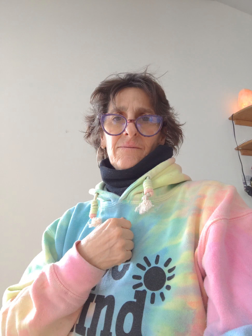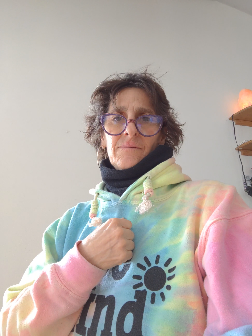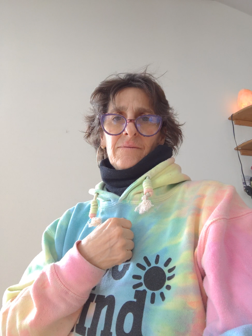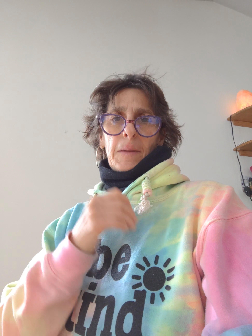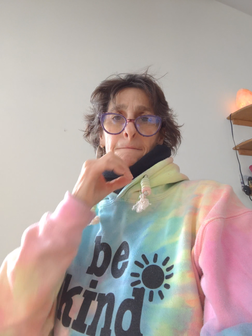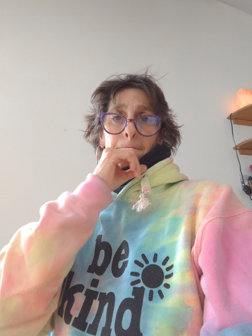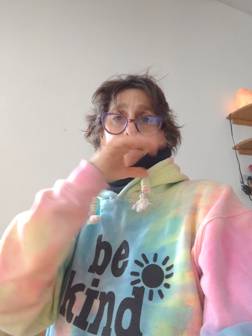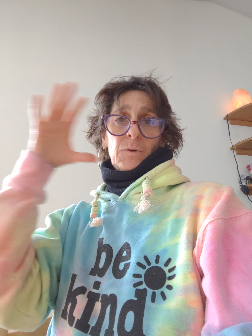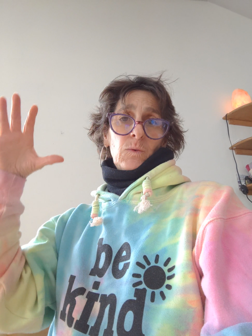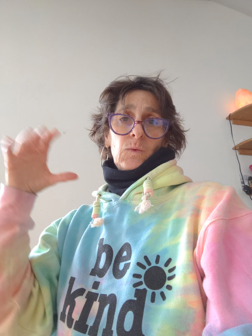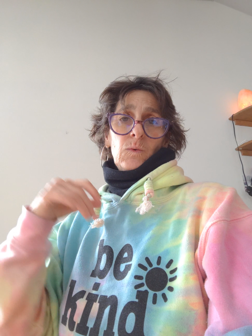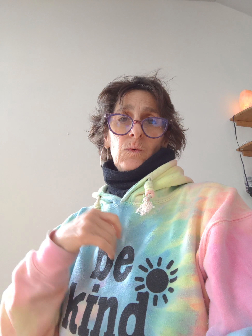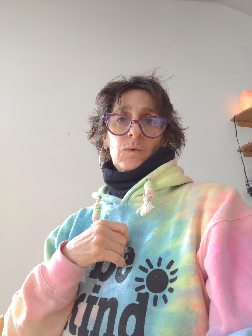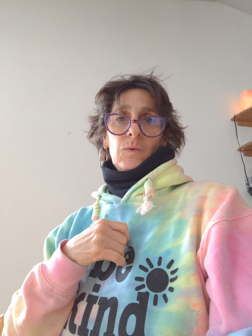balloon